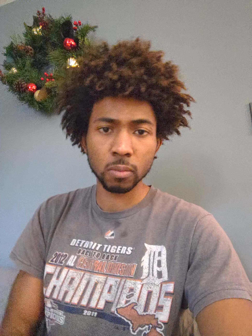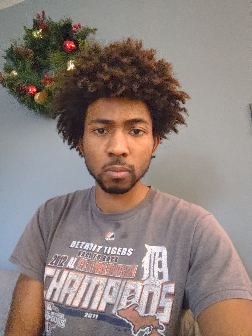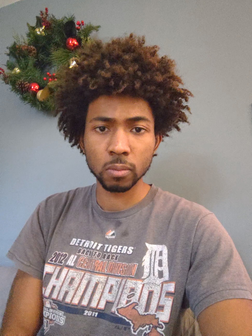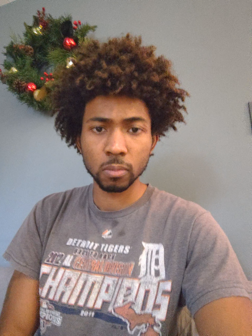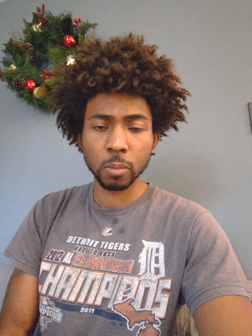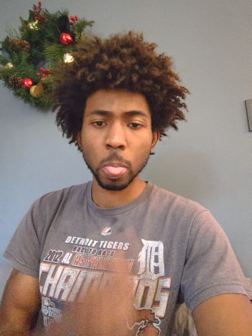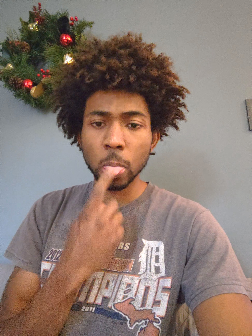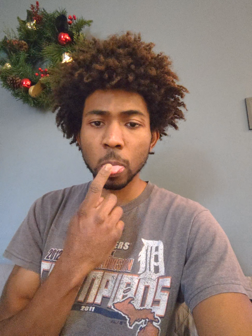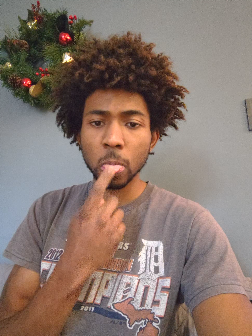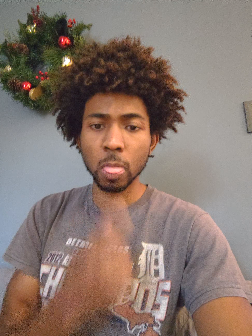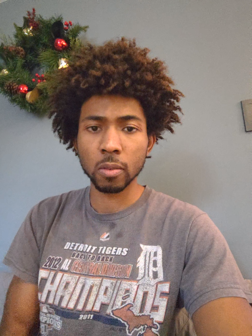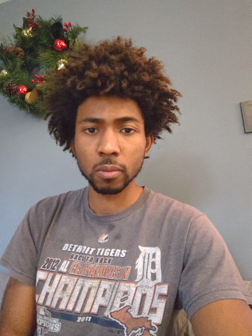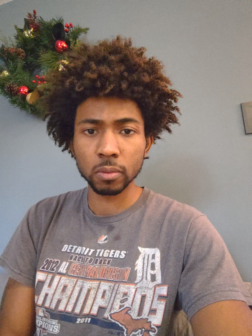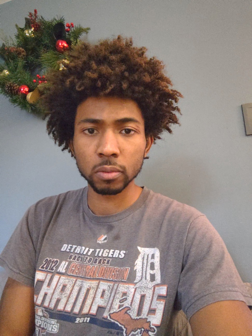tongue